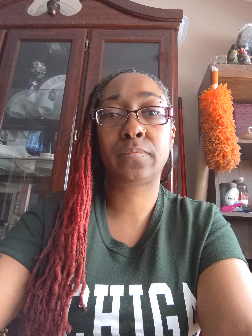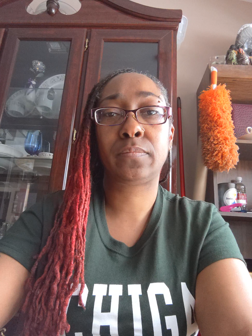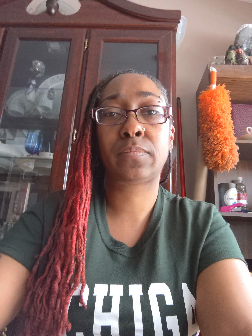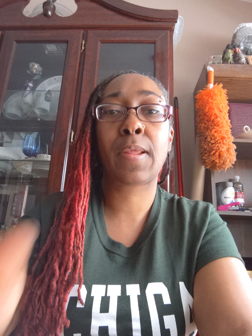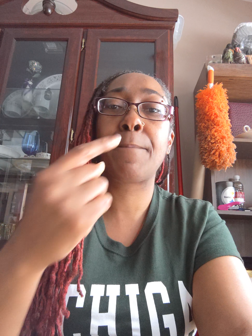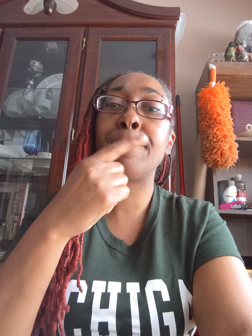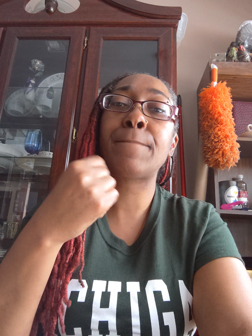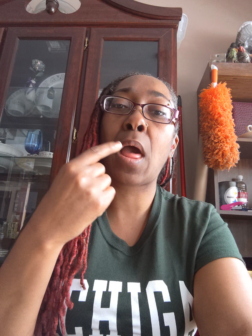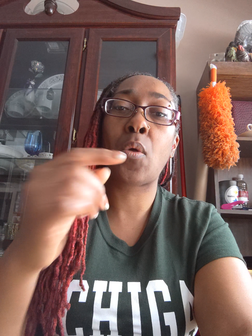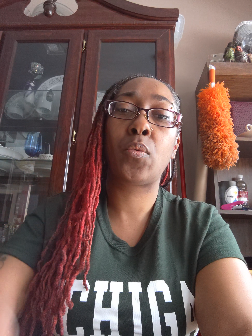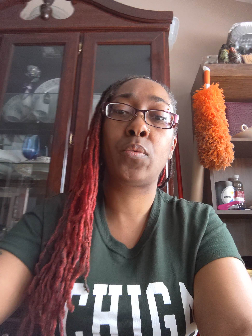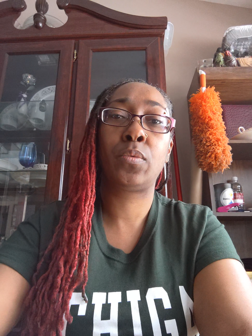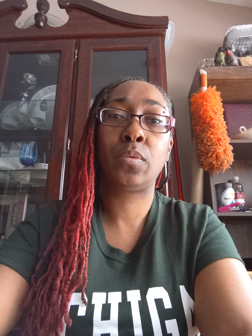mouth